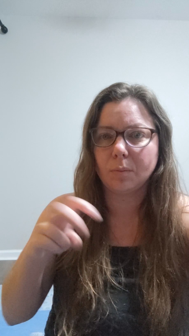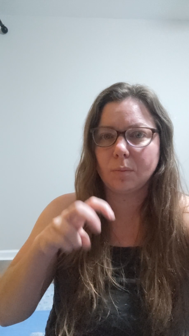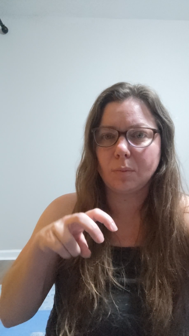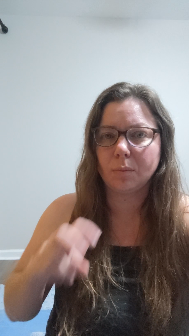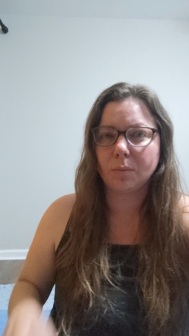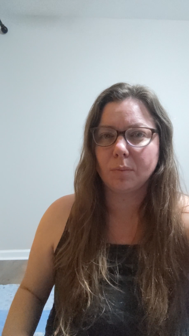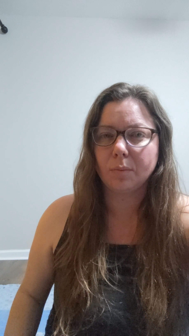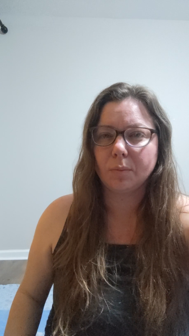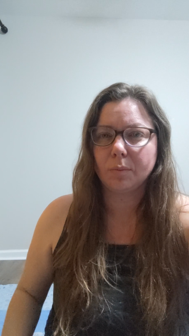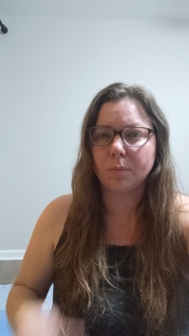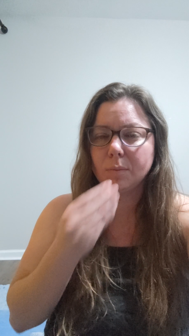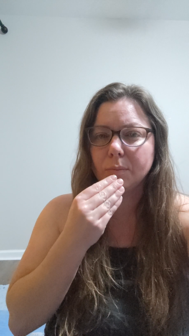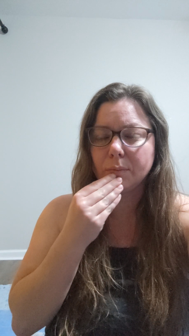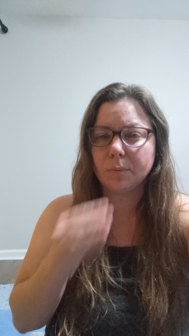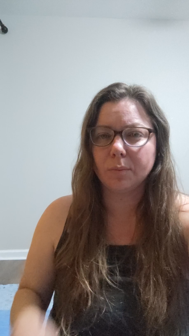eat